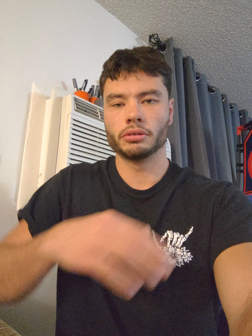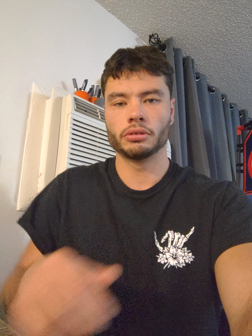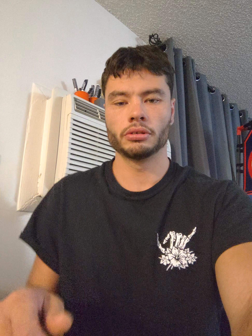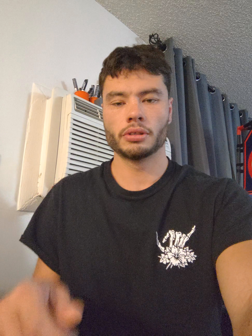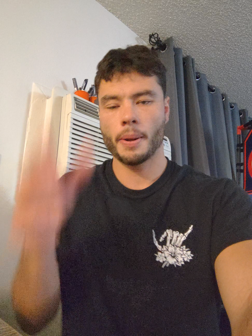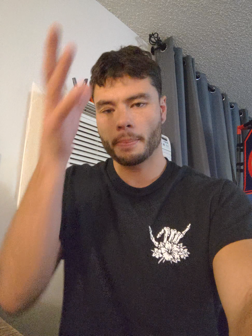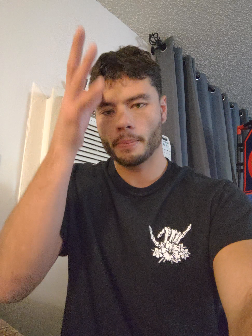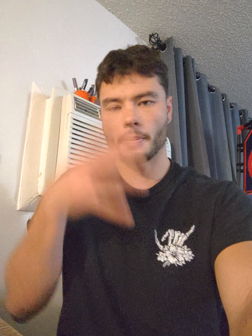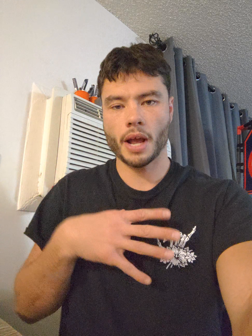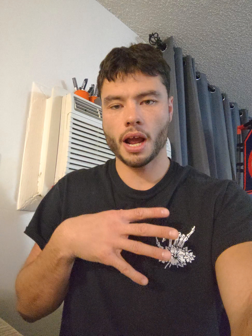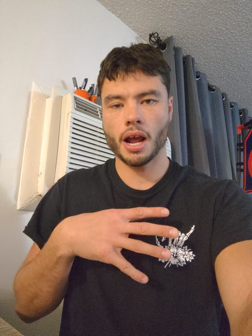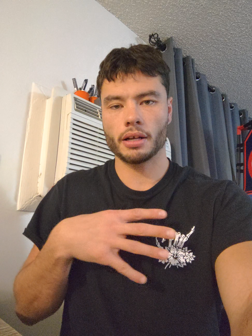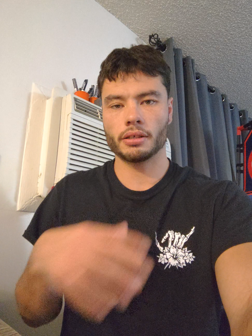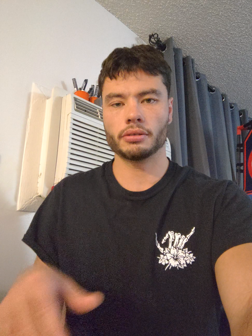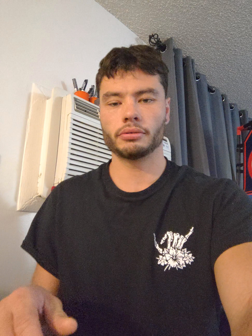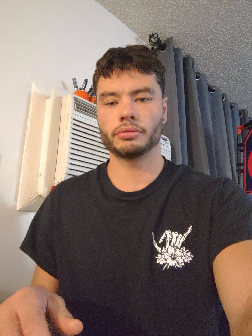man